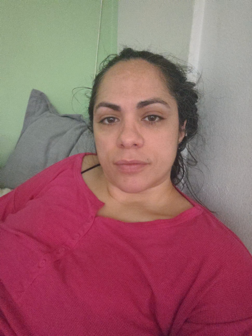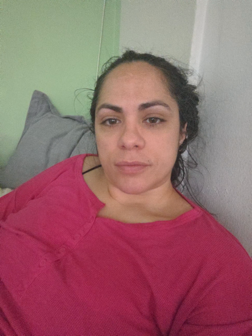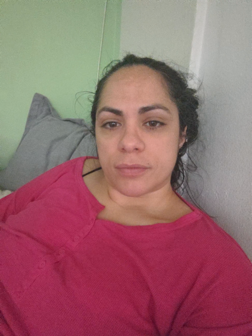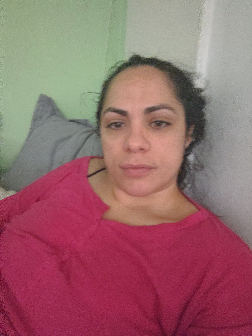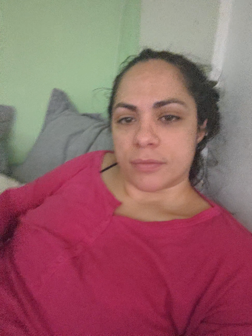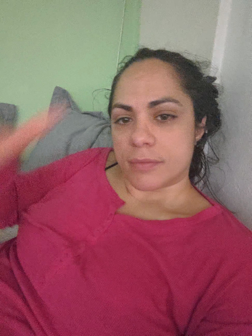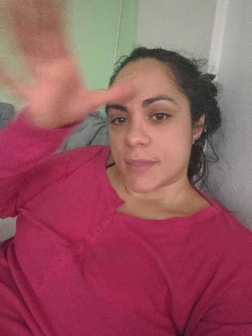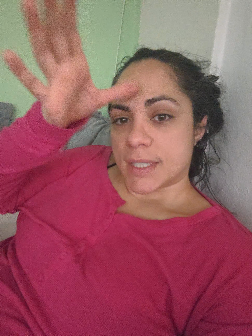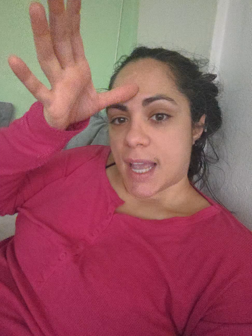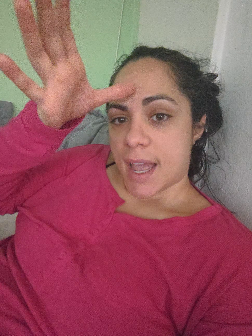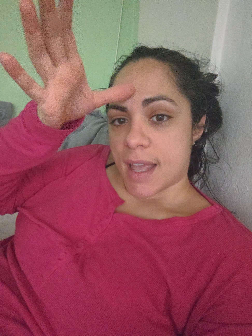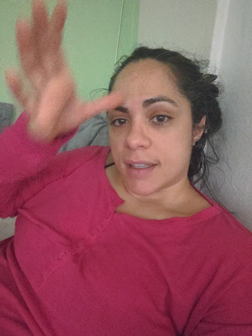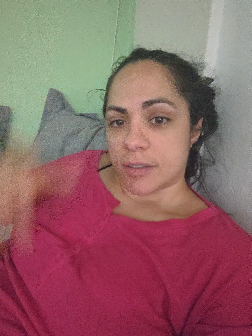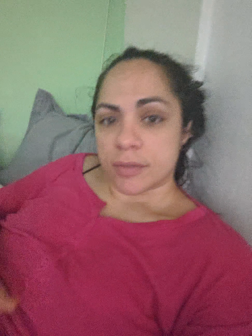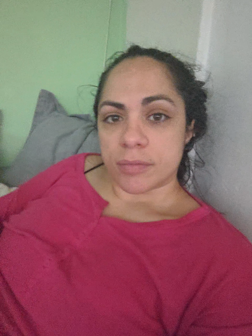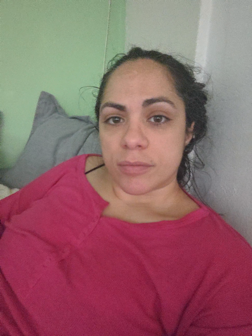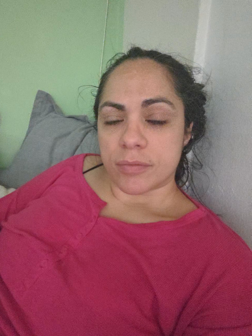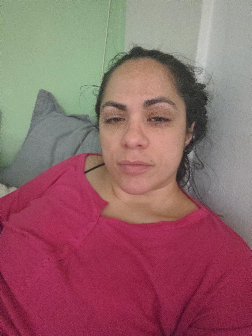dad